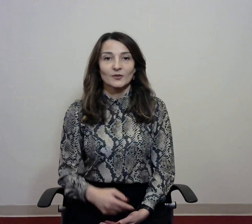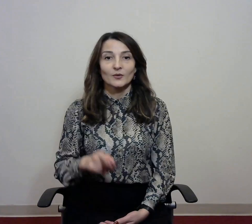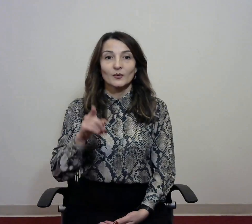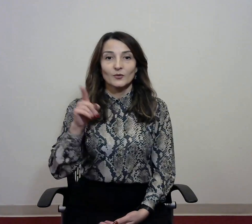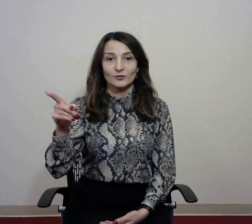O